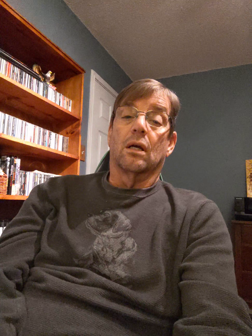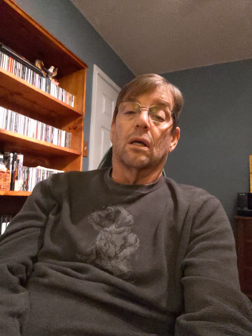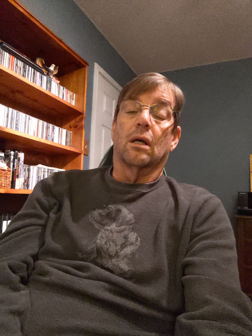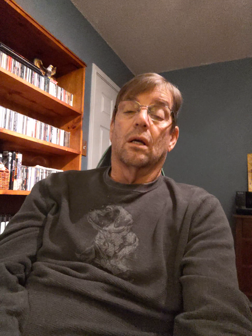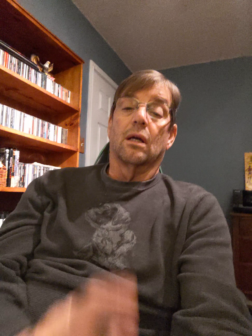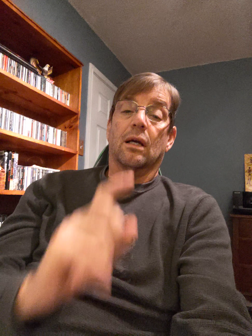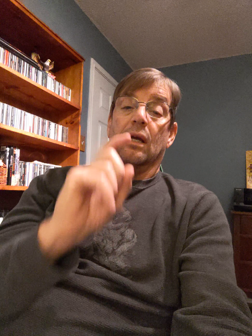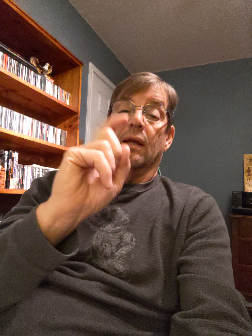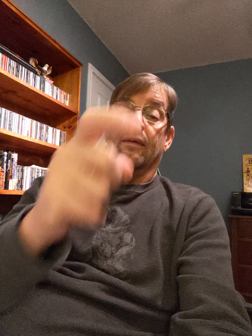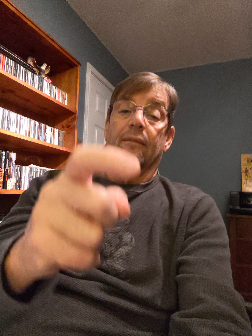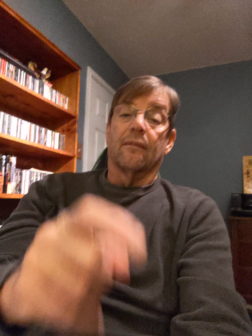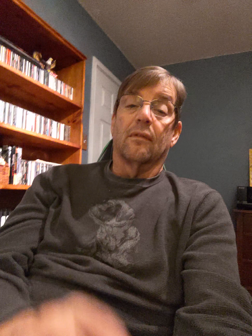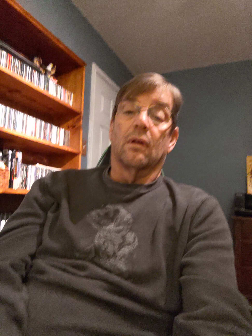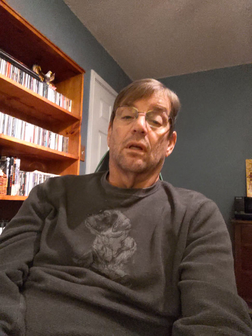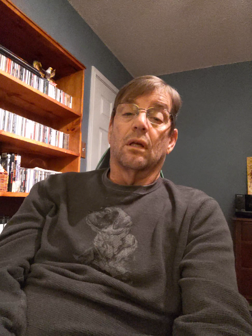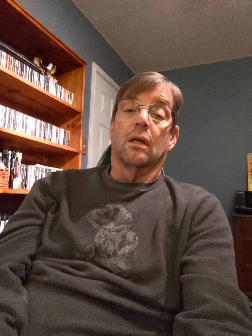gift